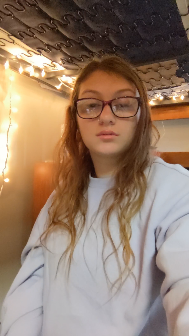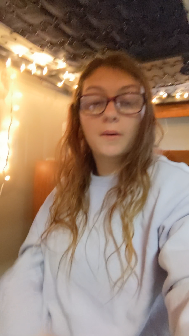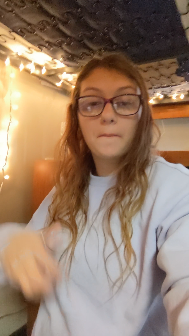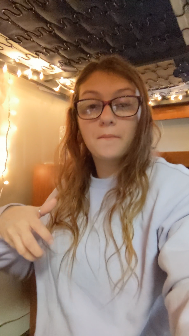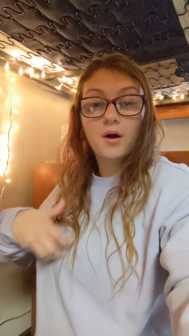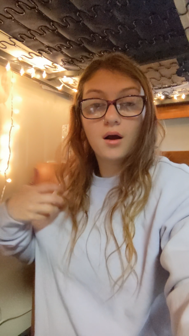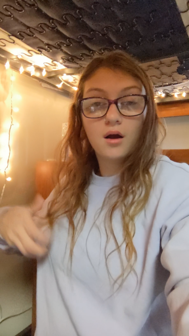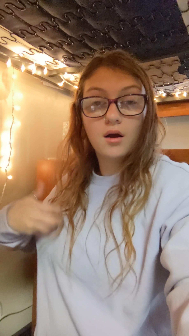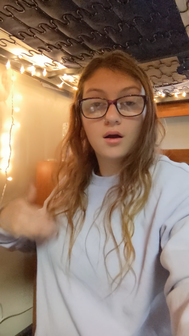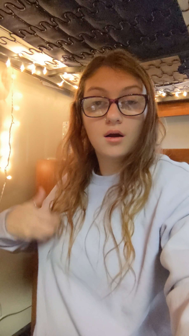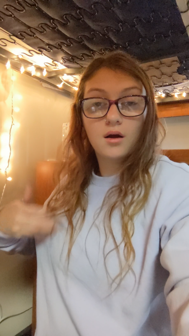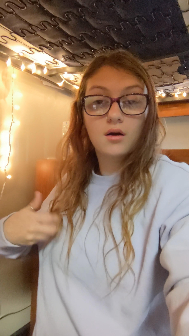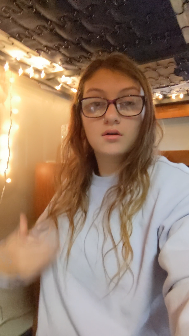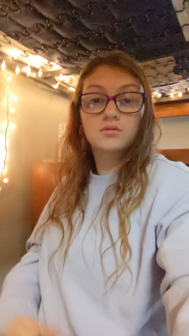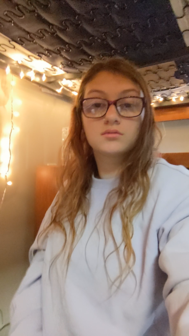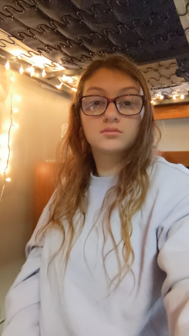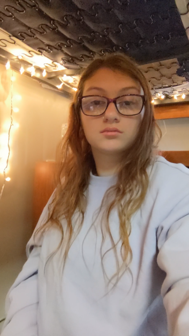monkey